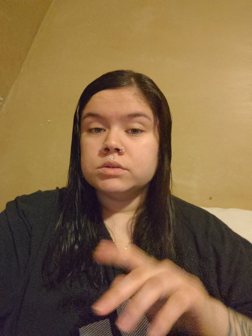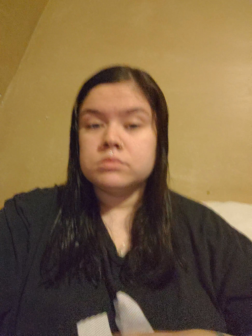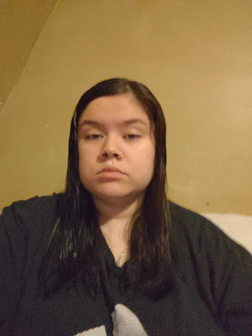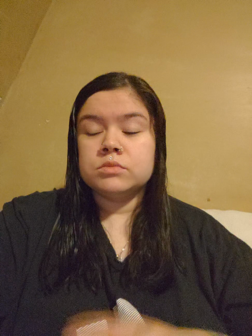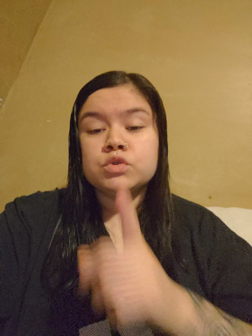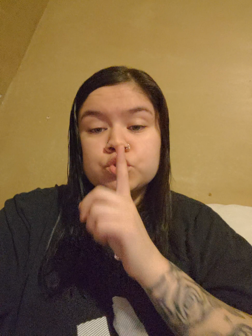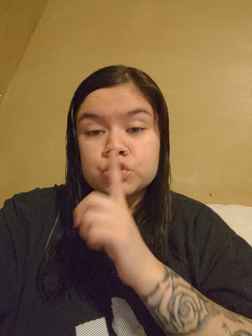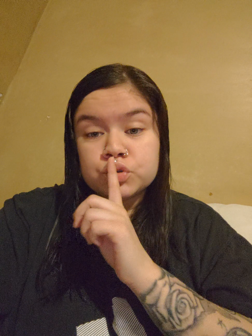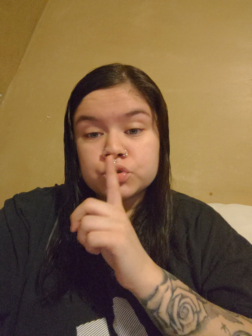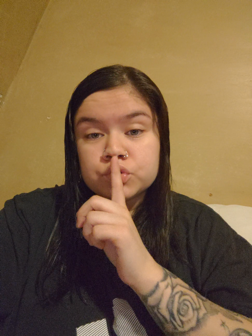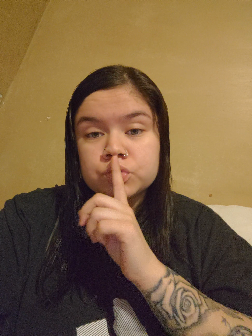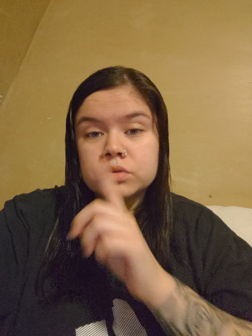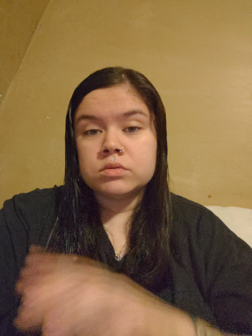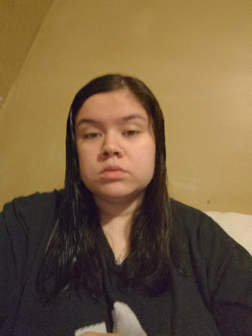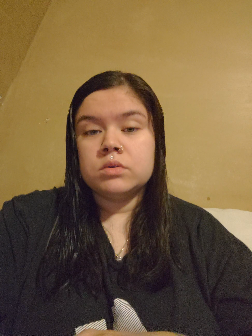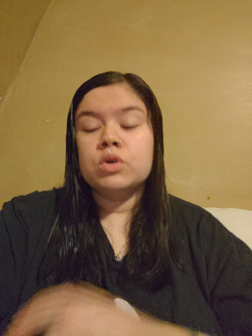shhh